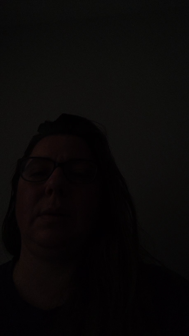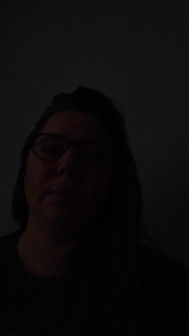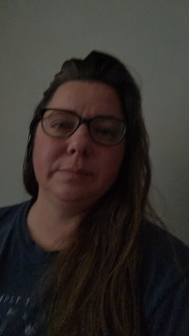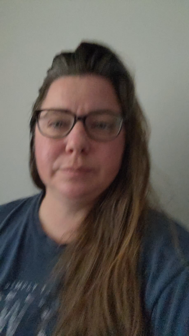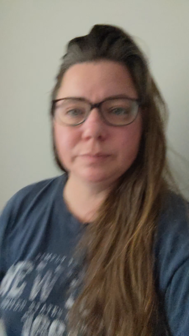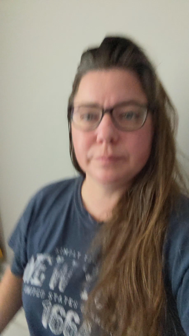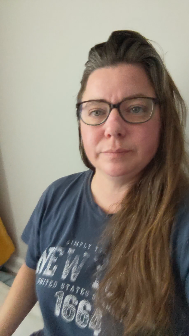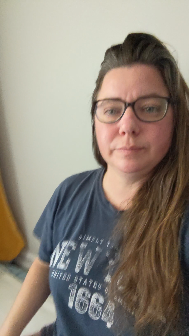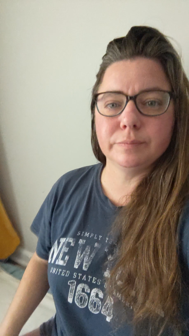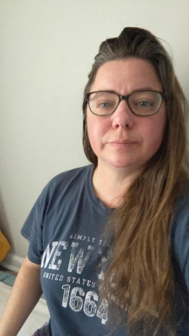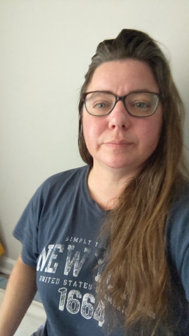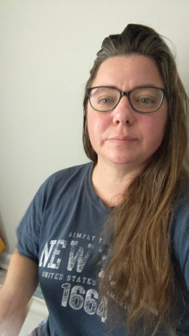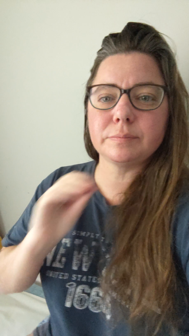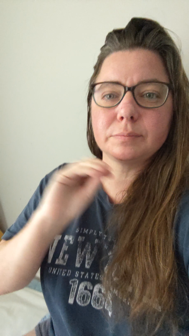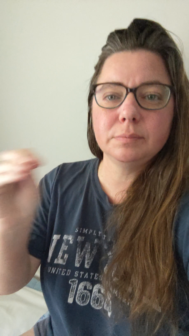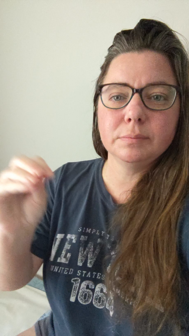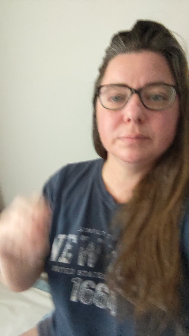none